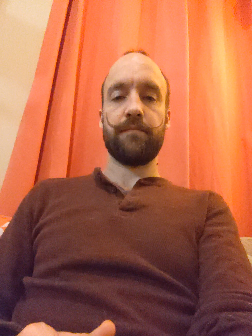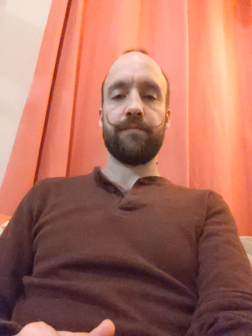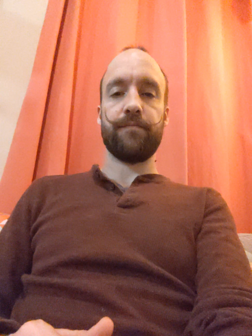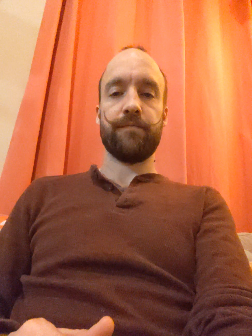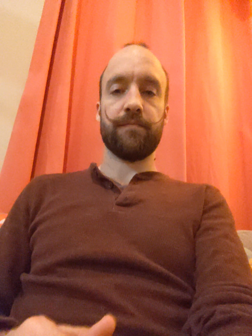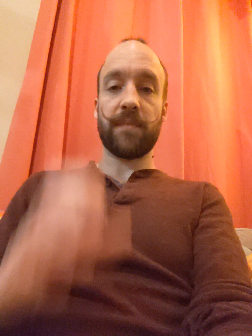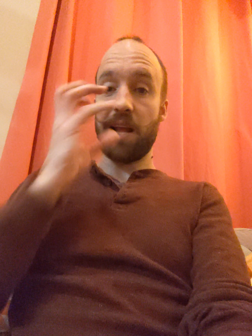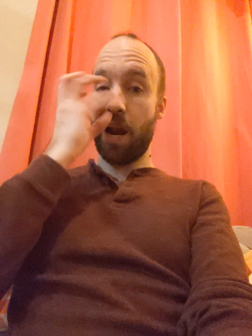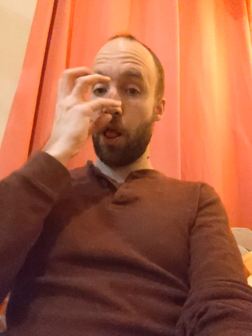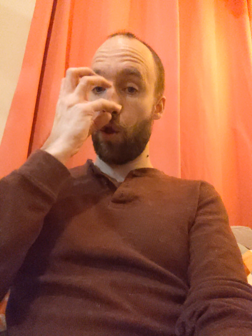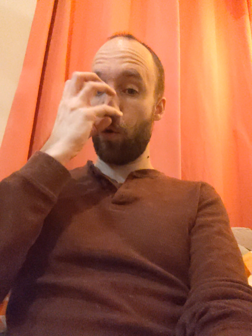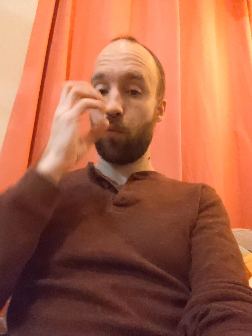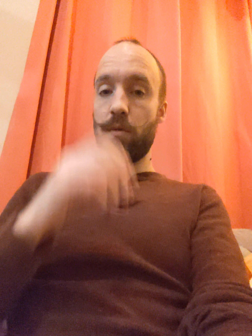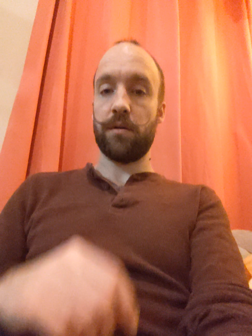clown